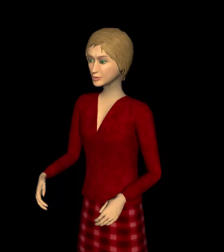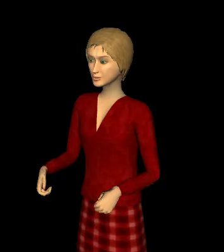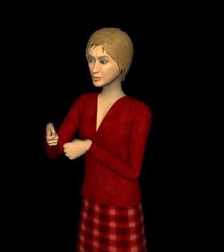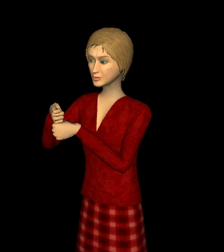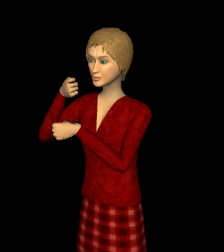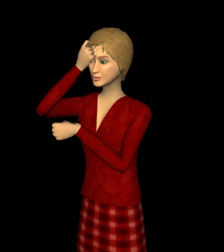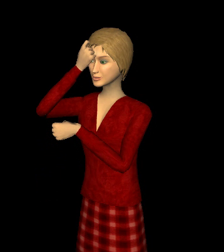مظلة